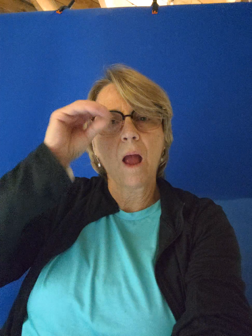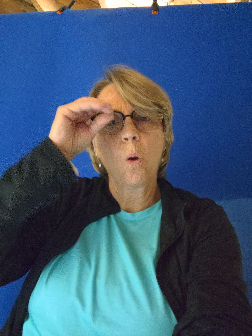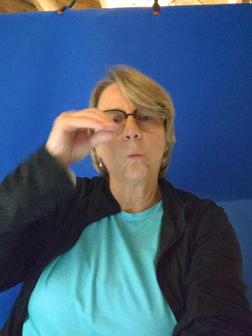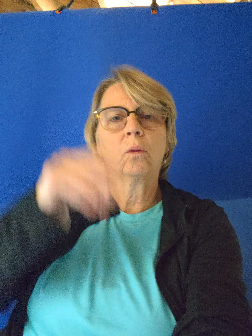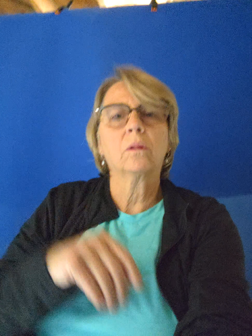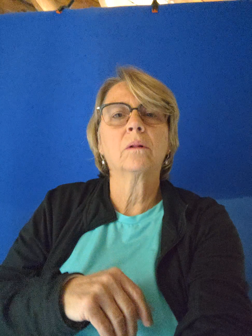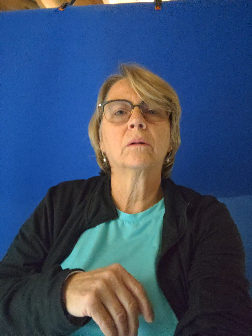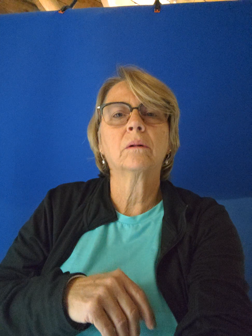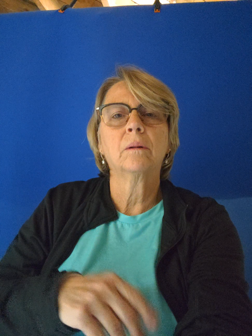owl